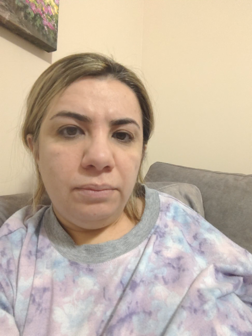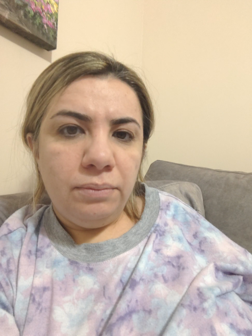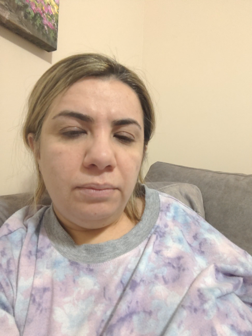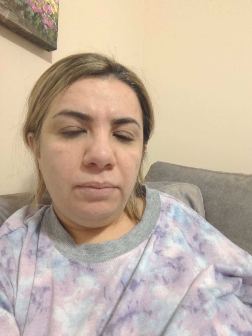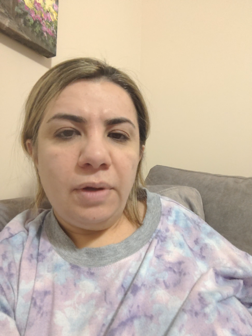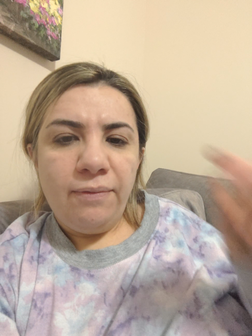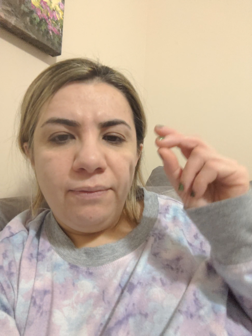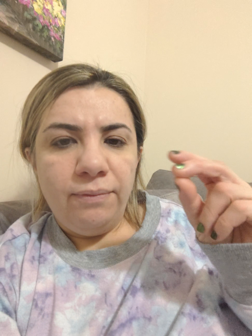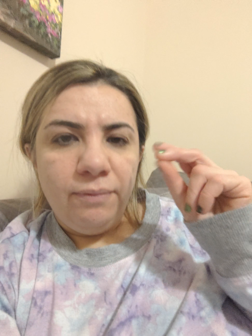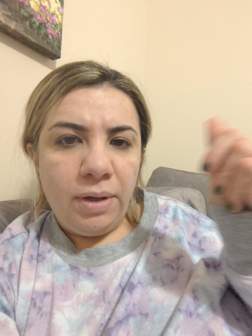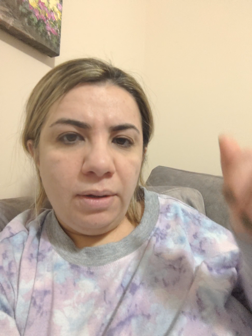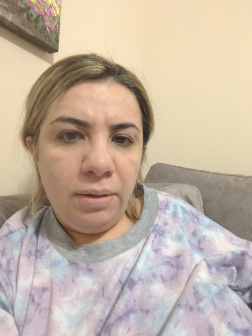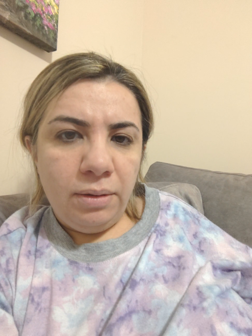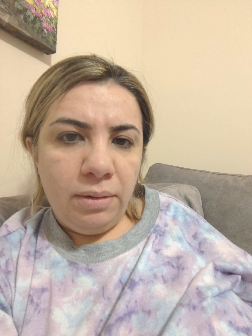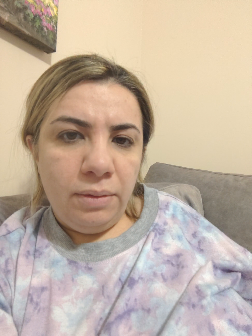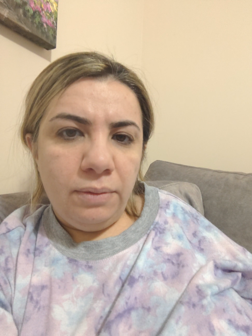fast